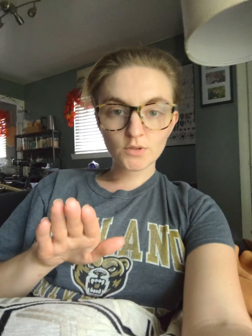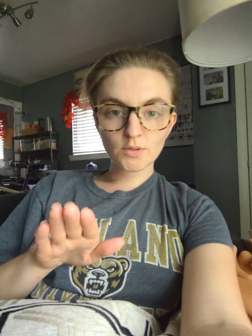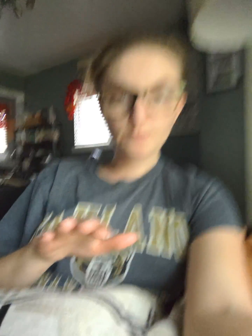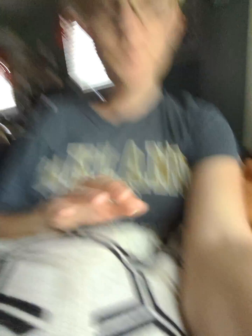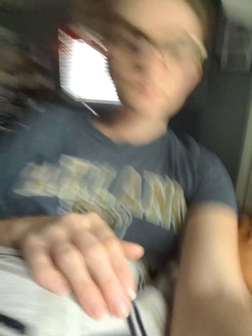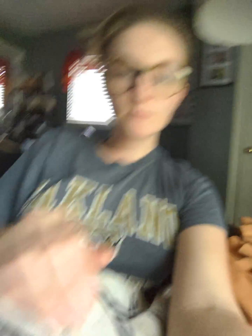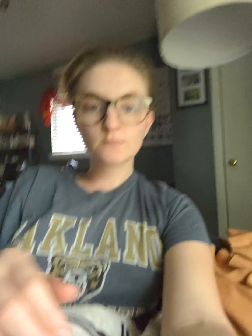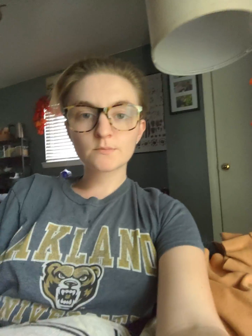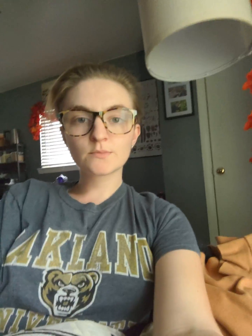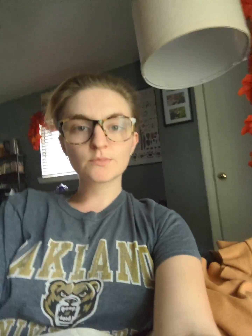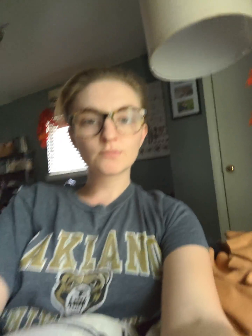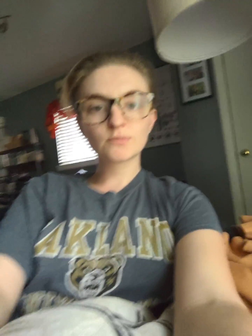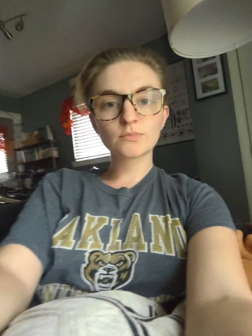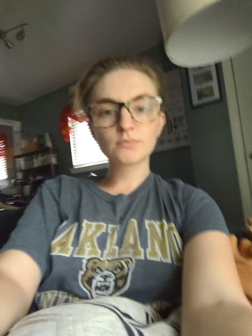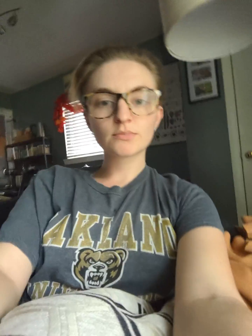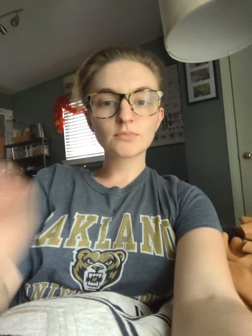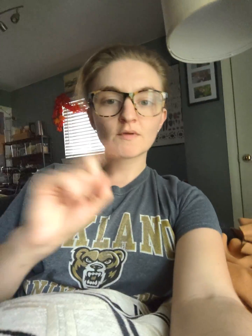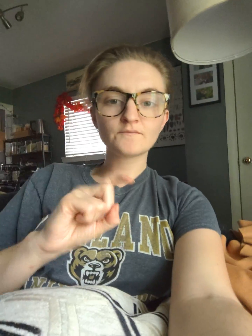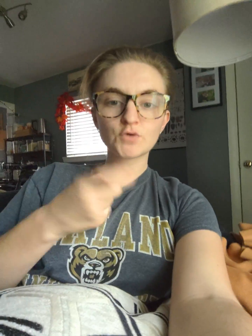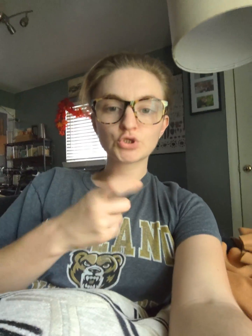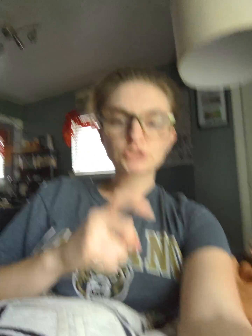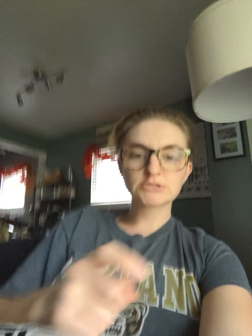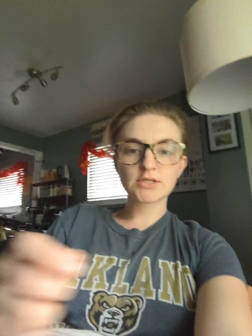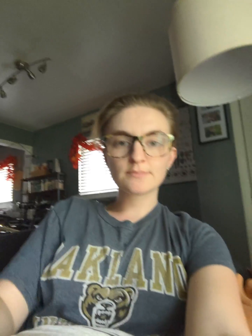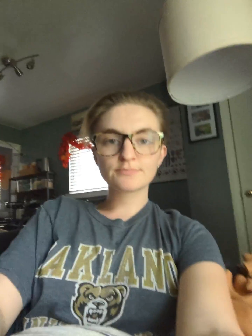friend